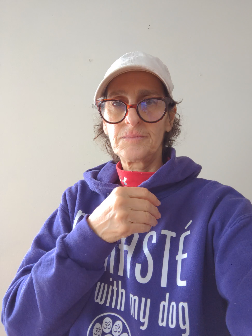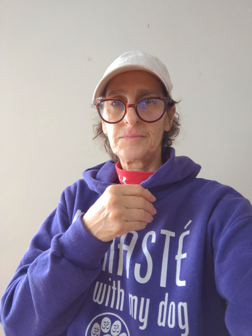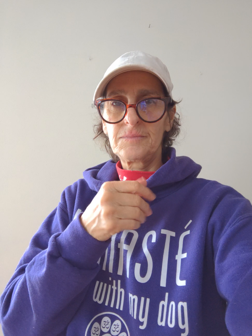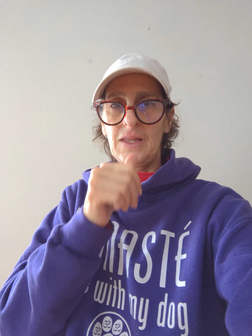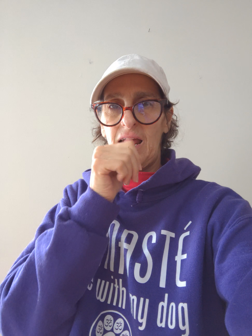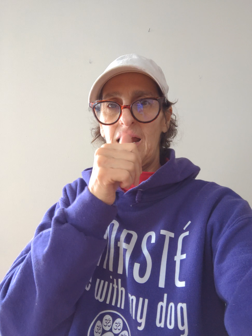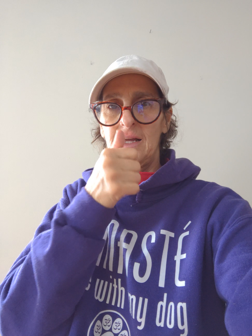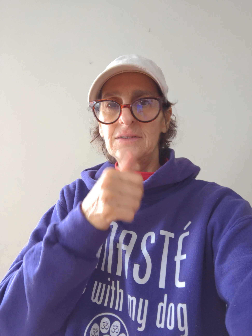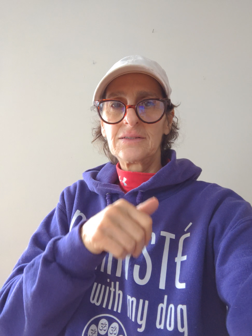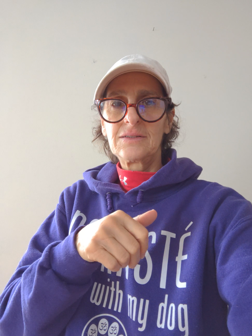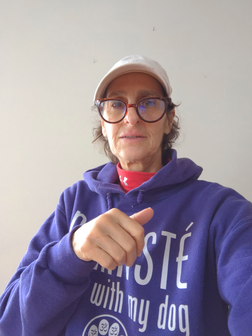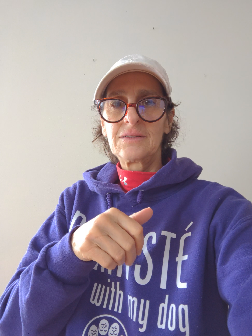nuts